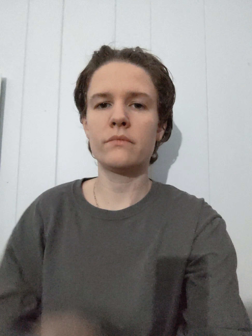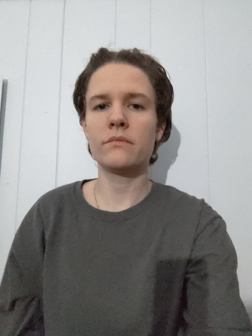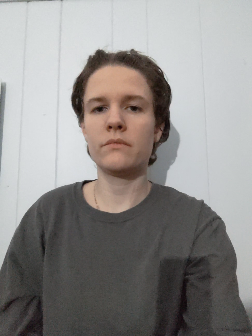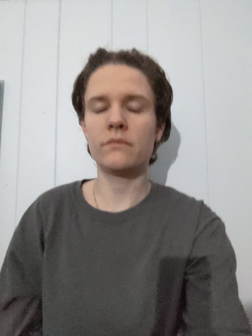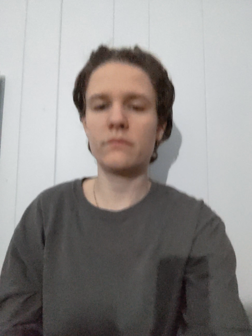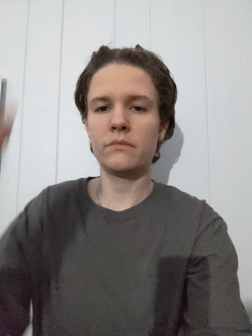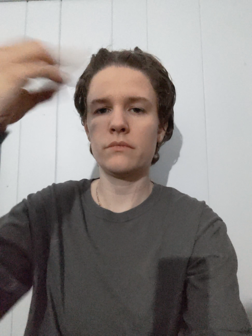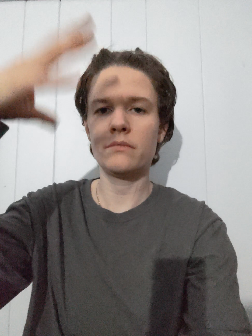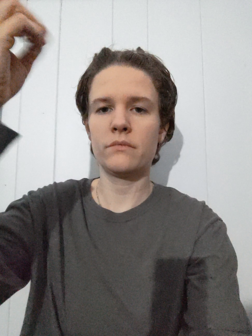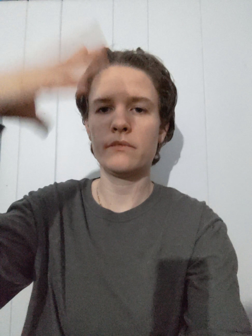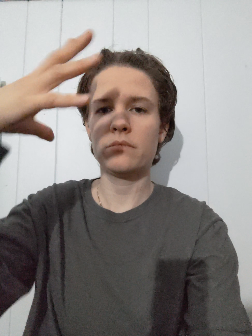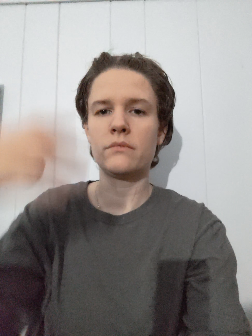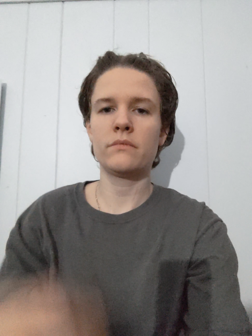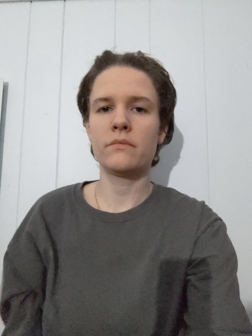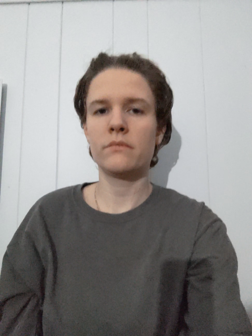shower